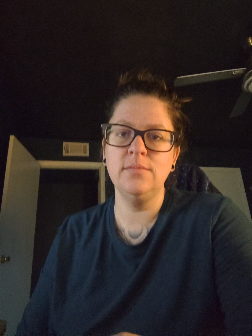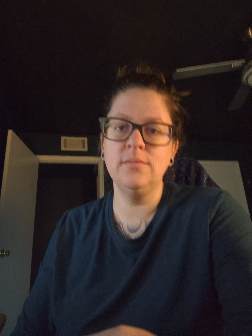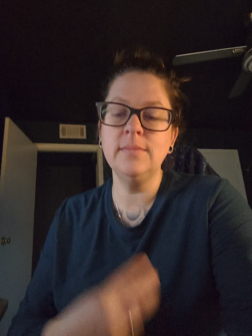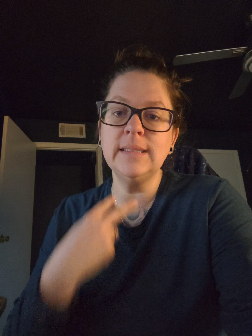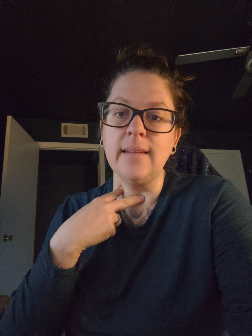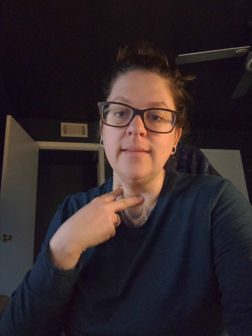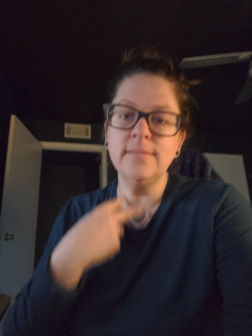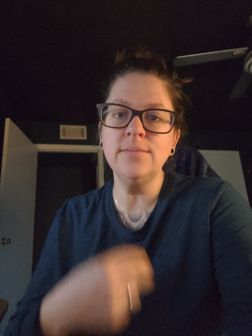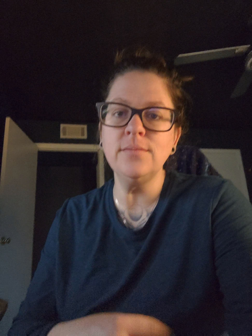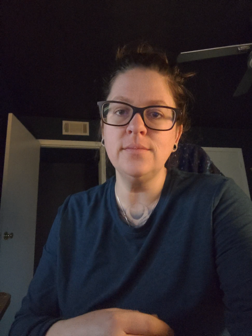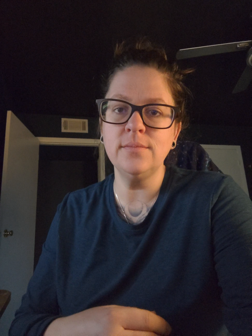stuck